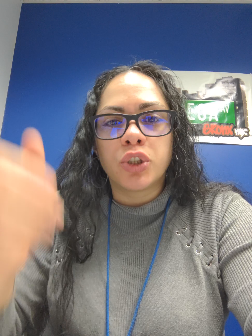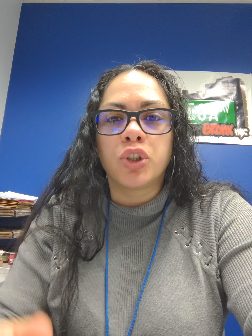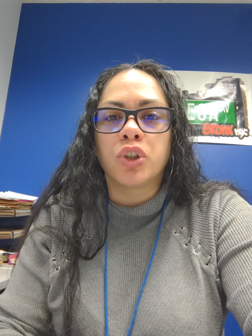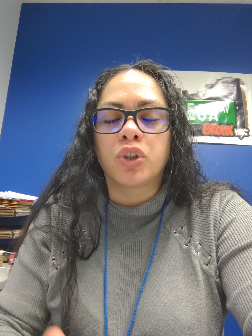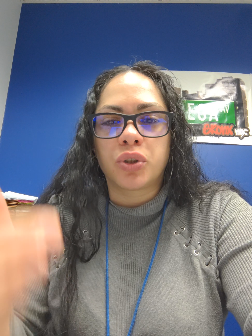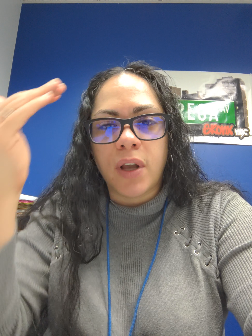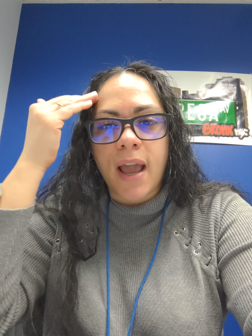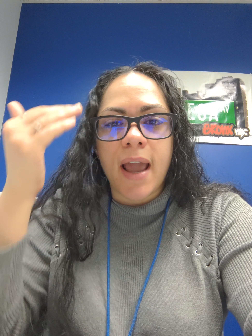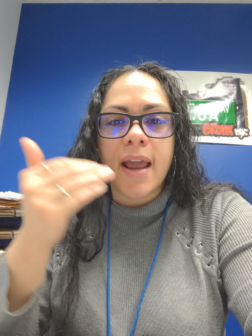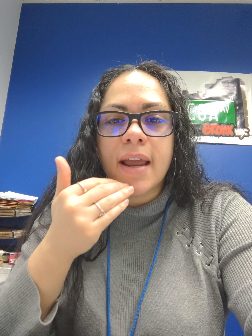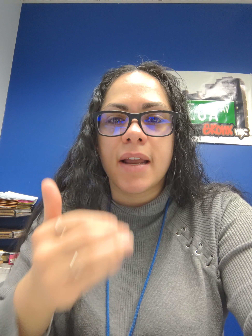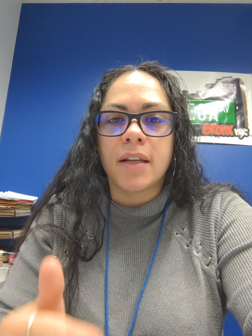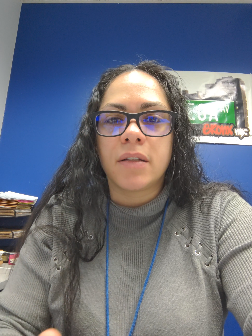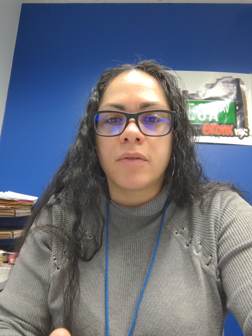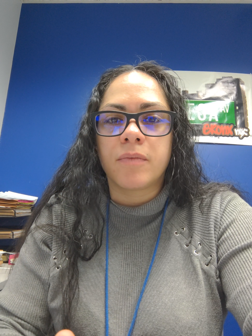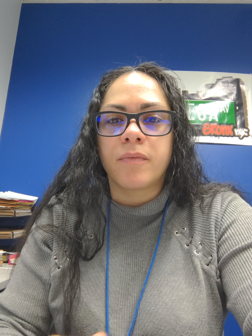head